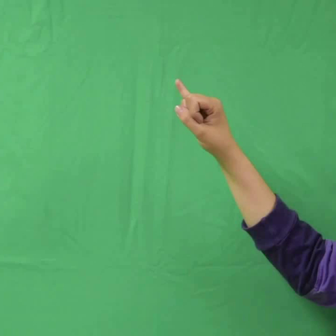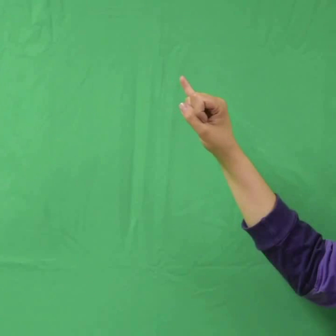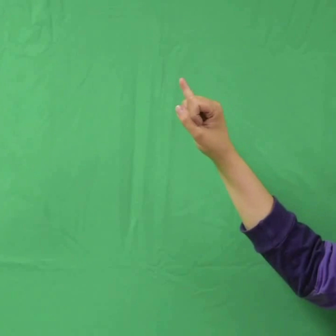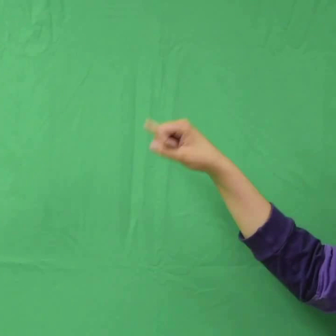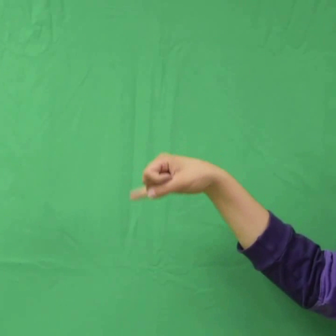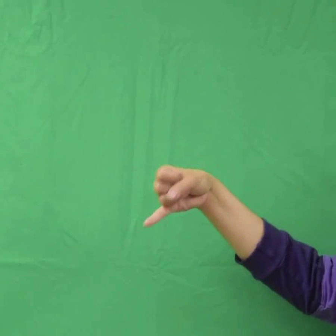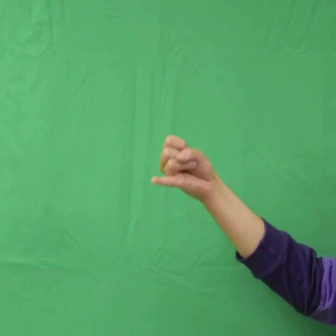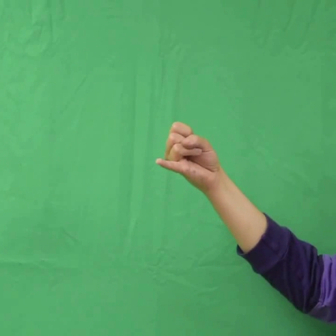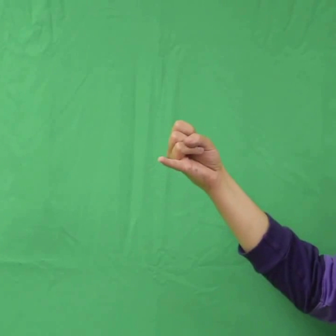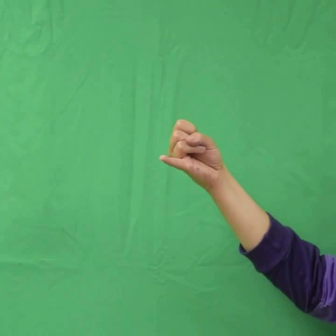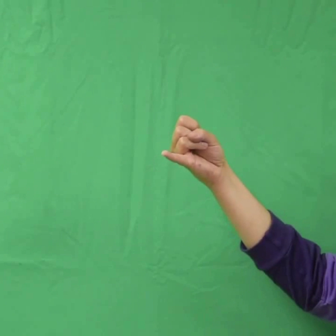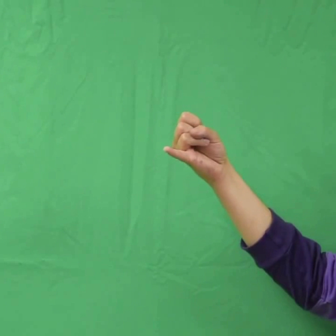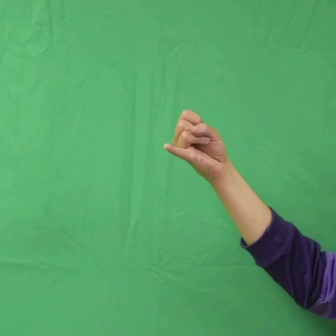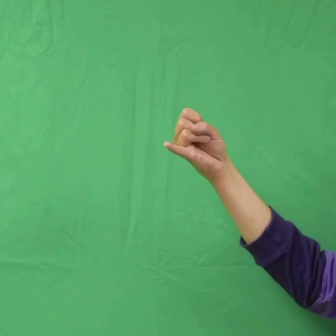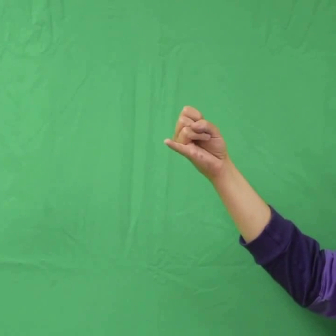J